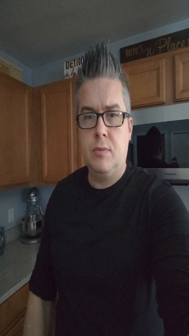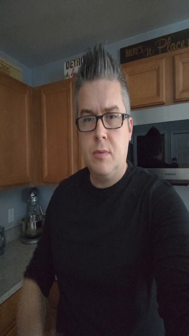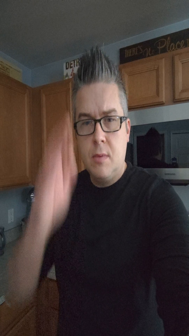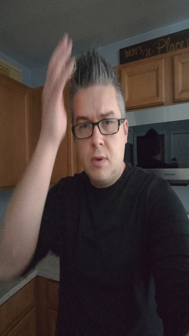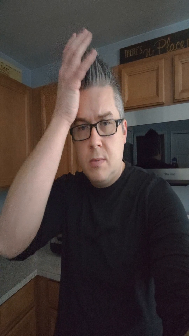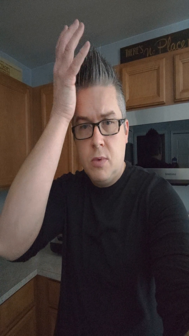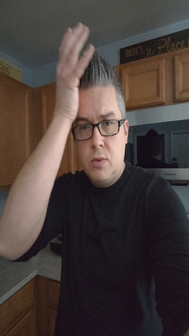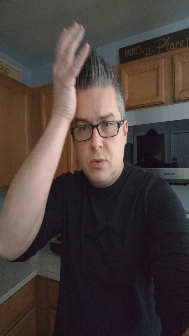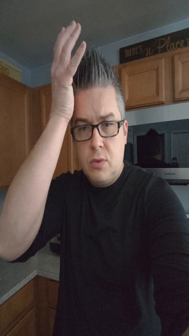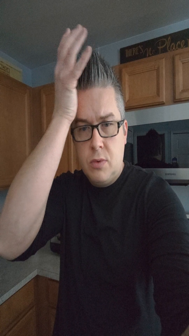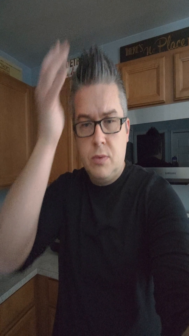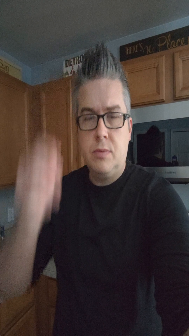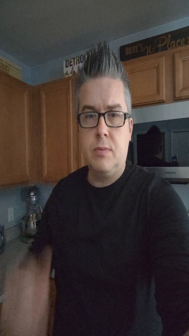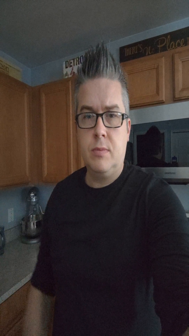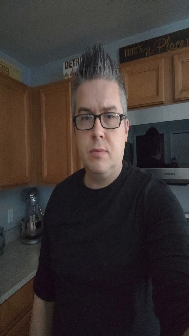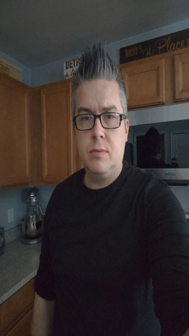garbage